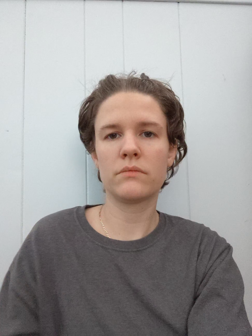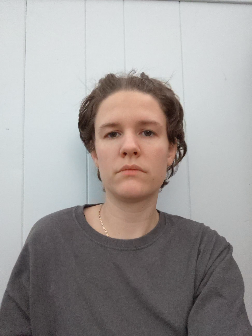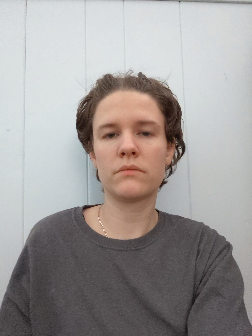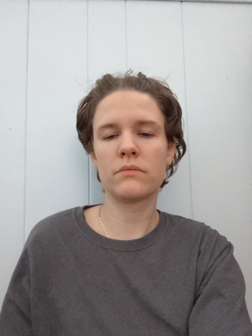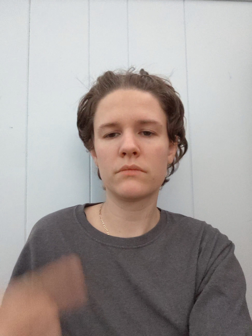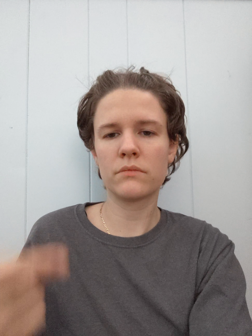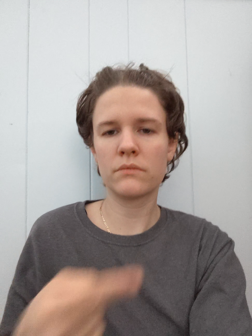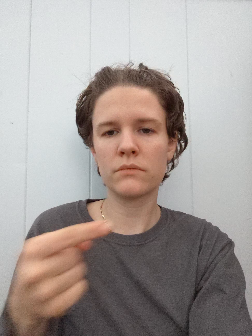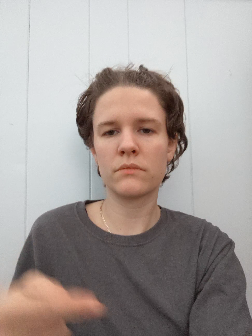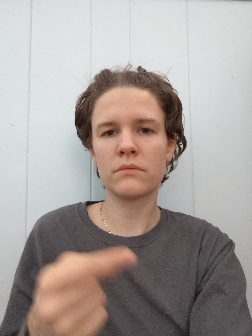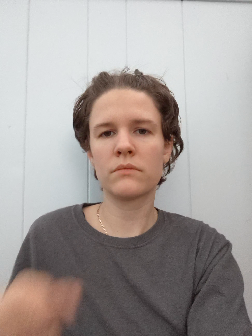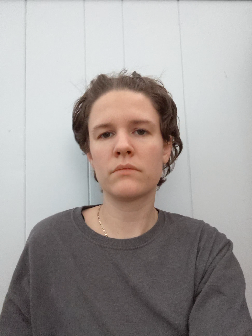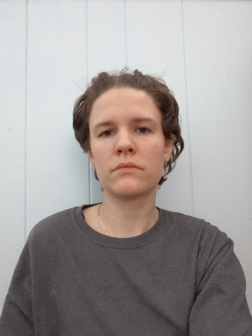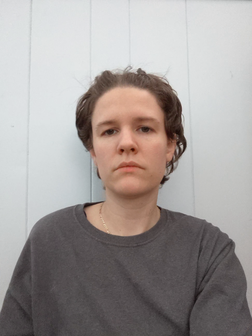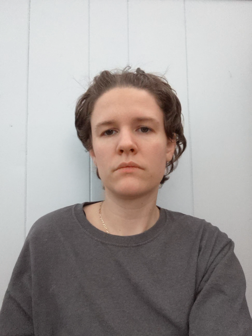owie